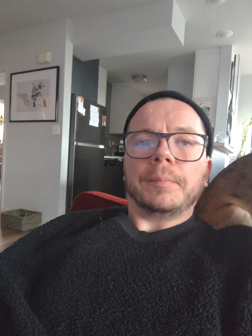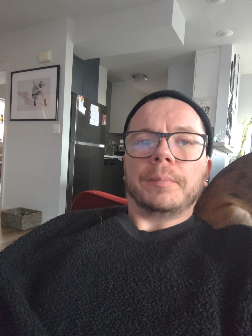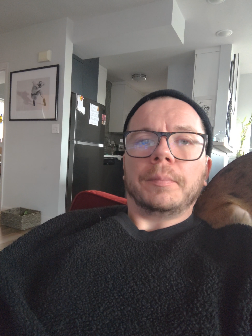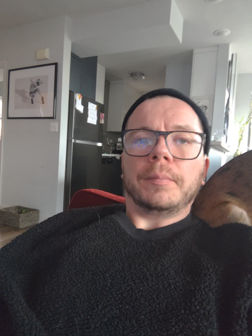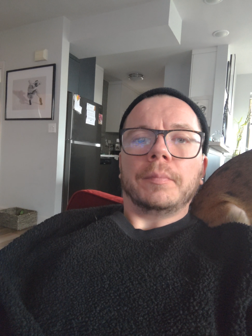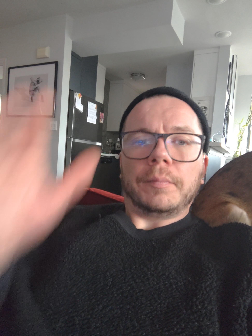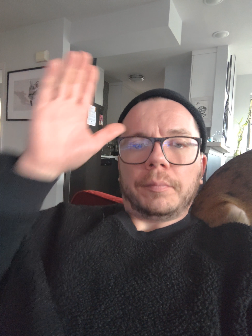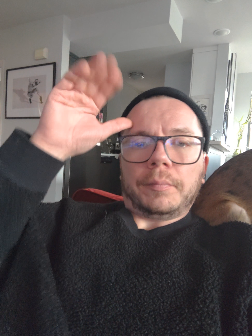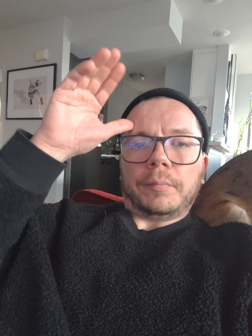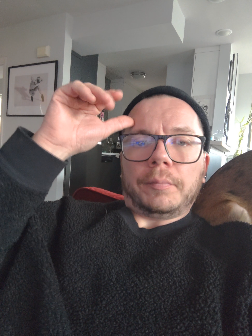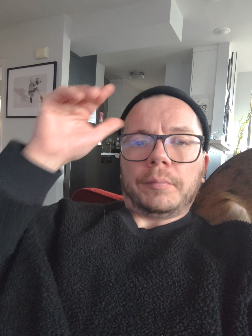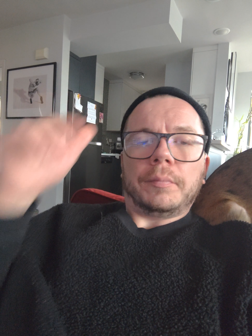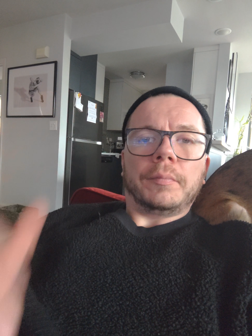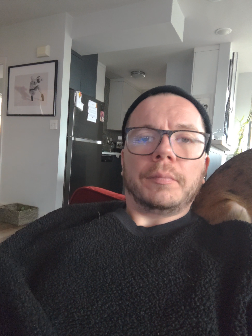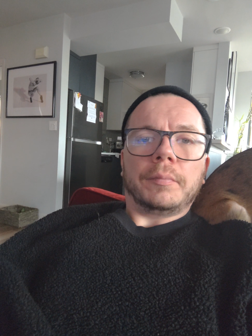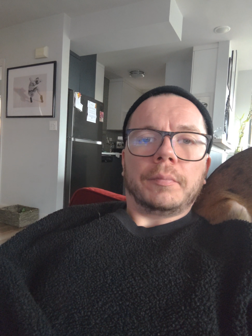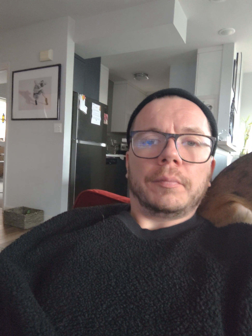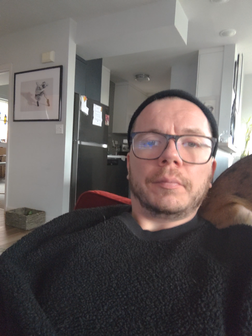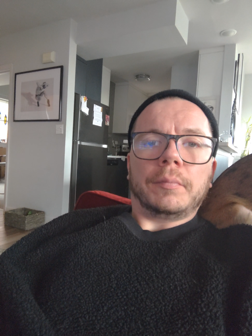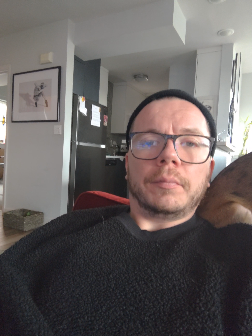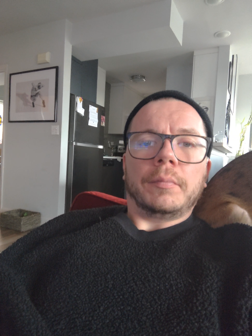donkey